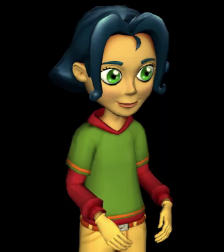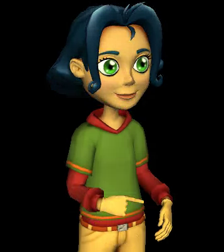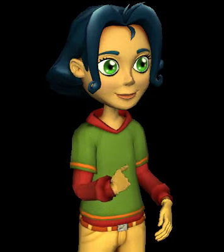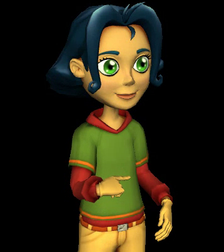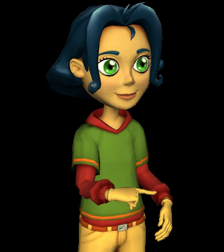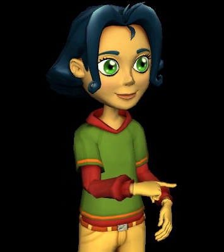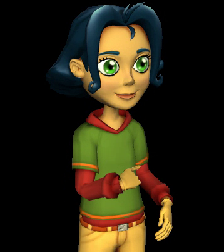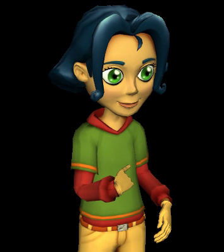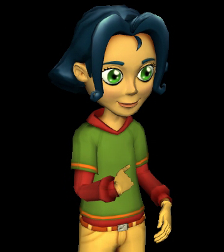نحن